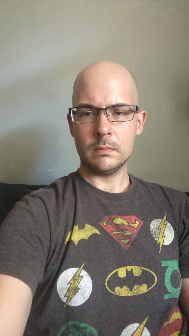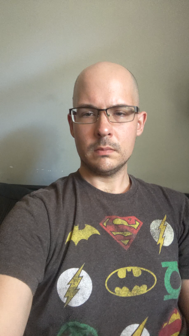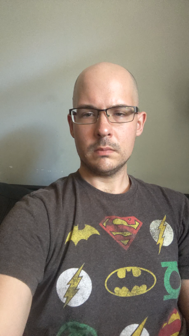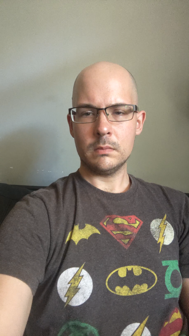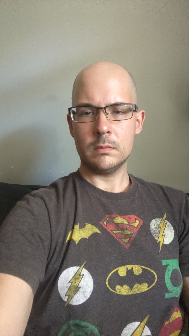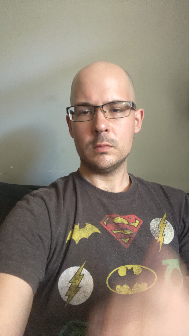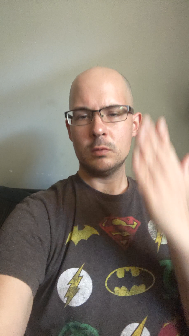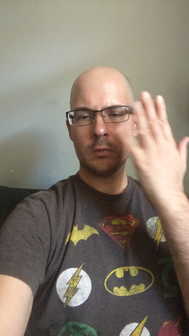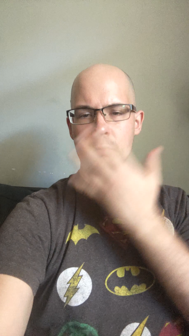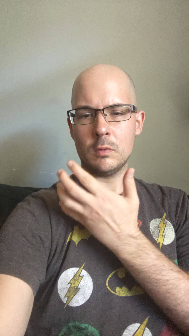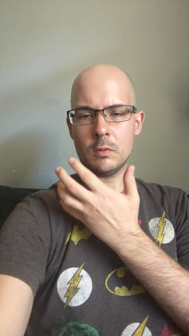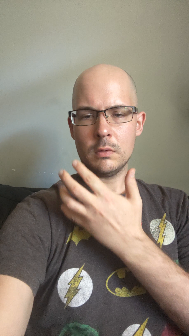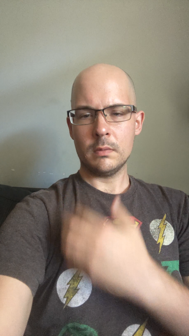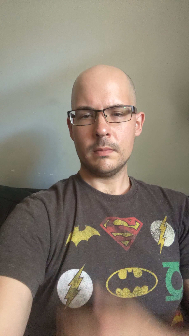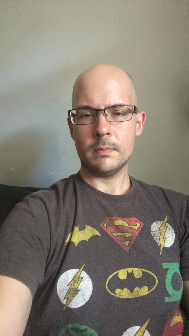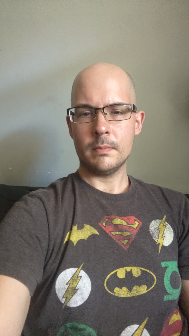dark